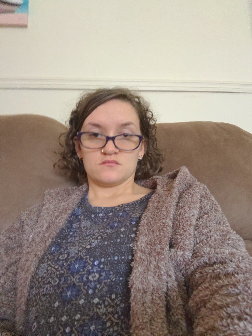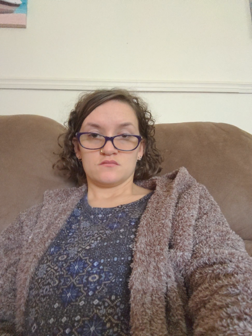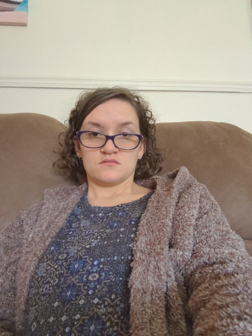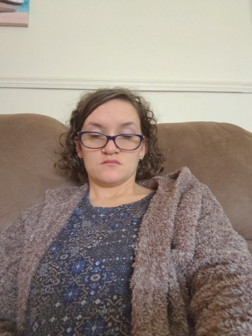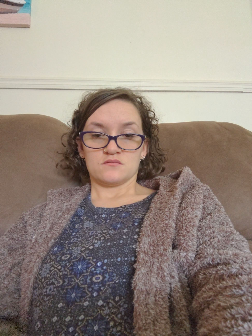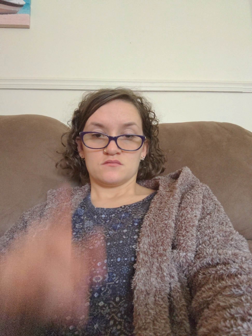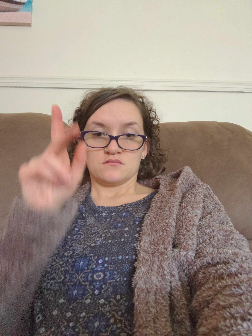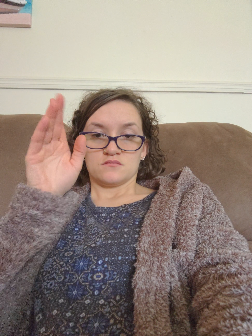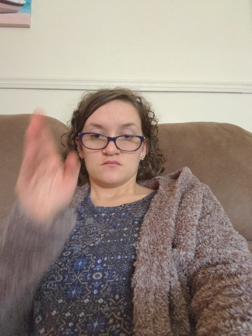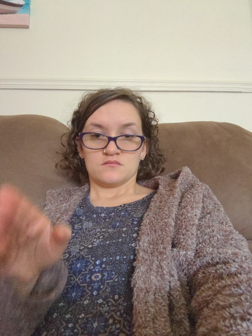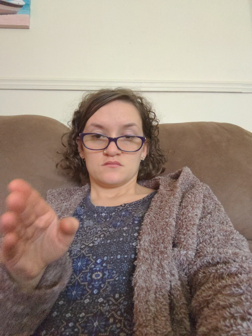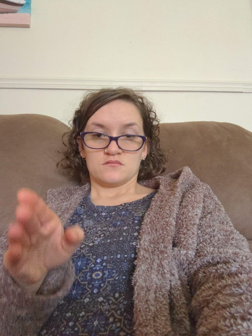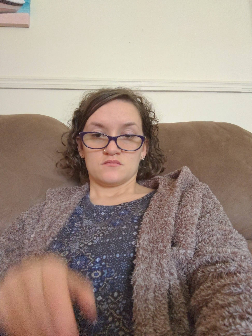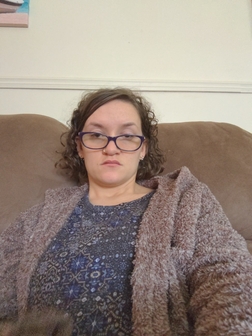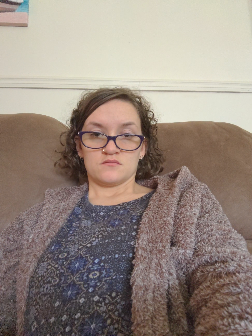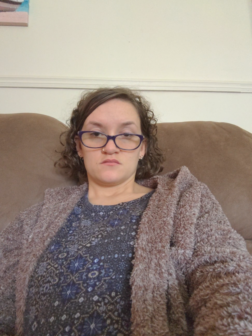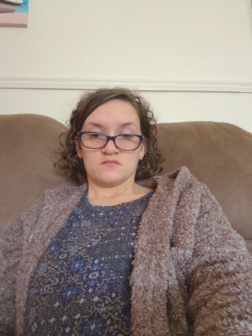person